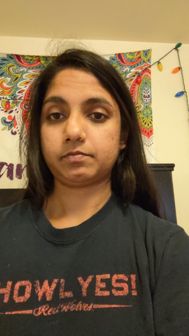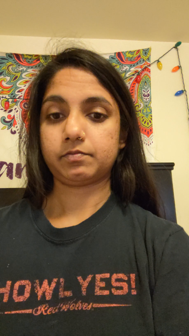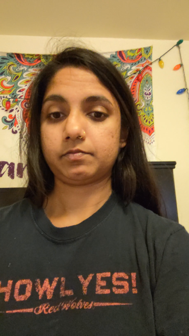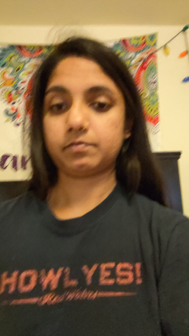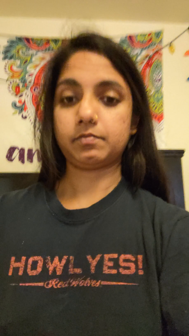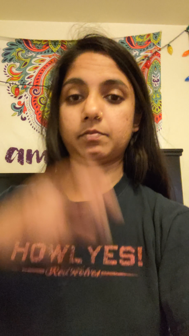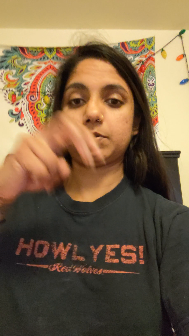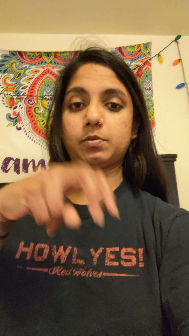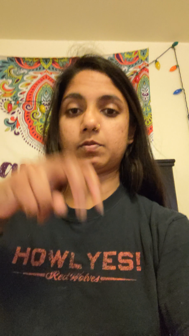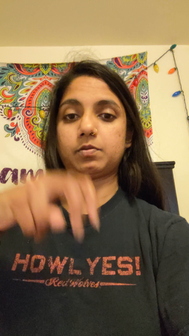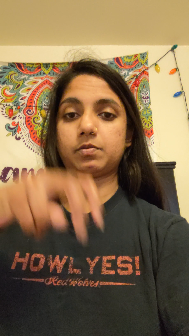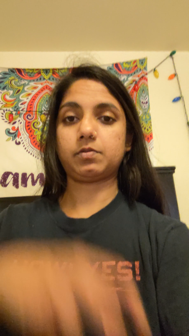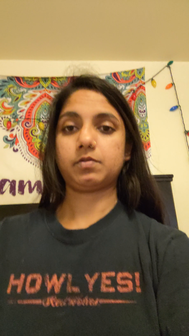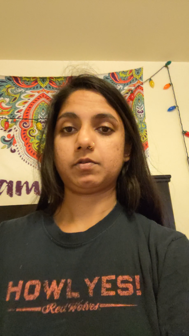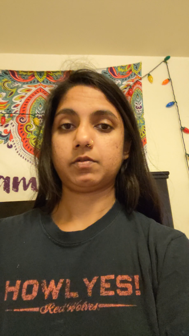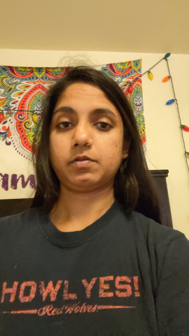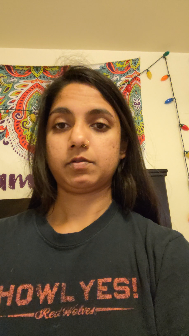potato